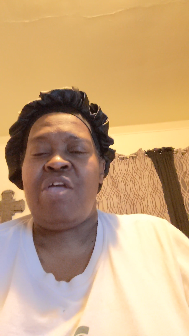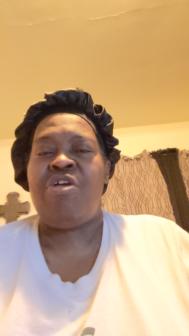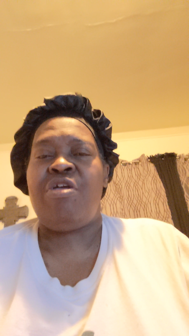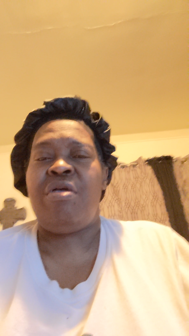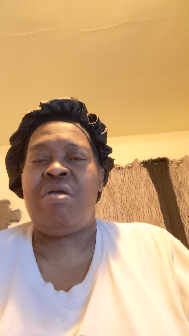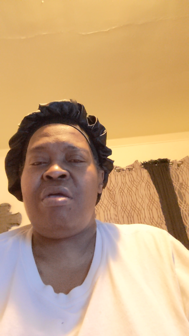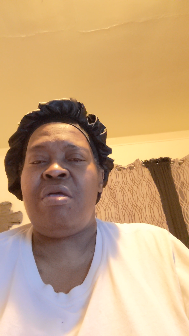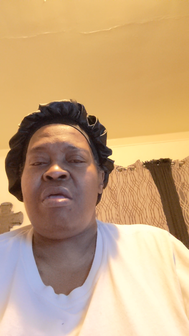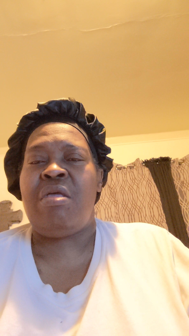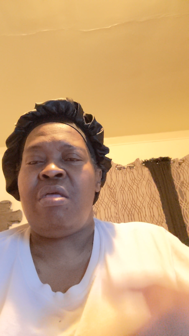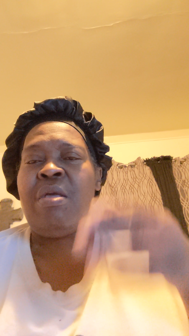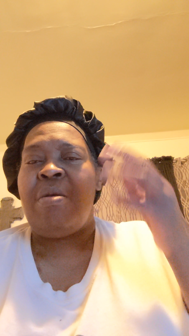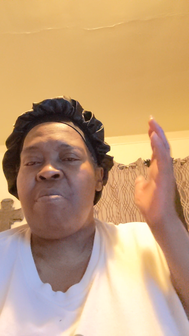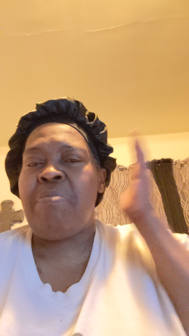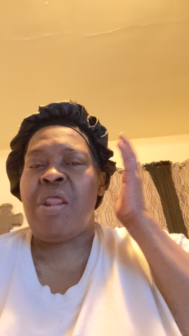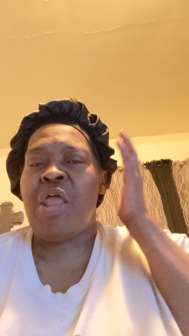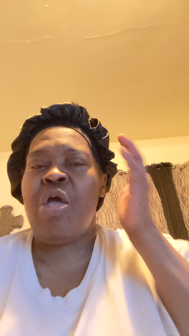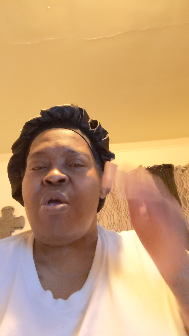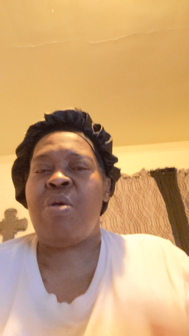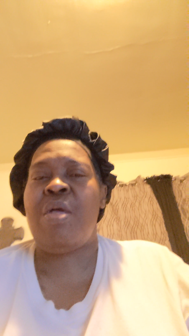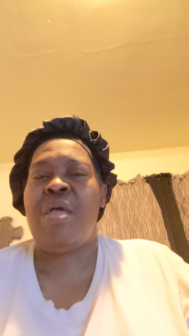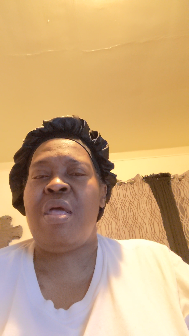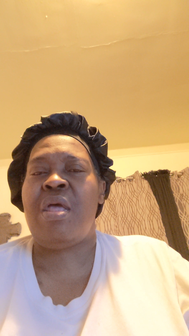pillow